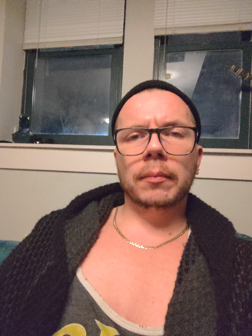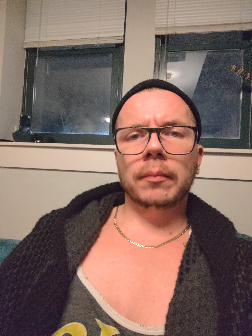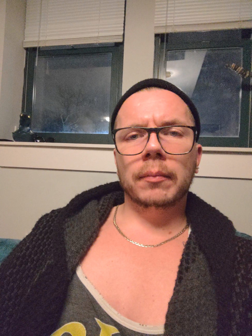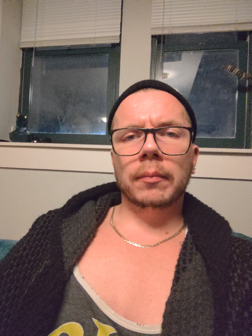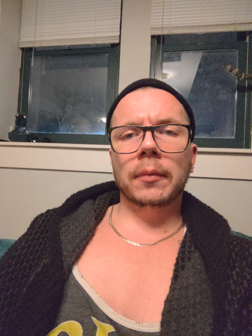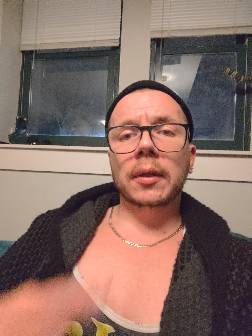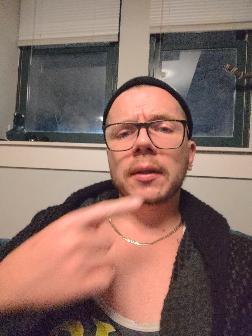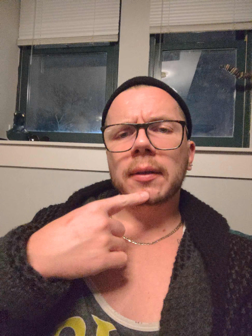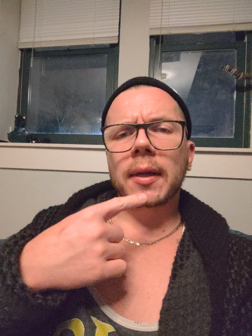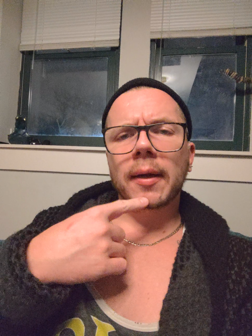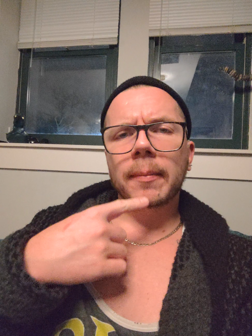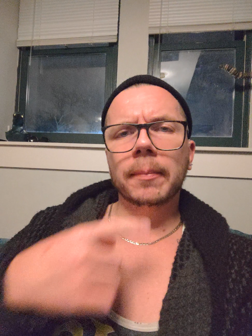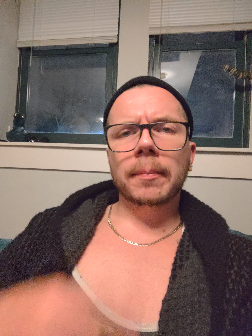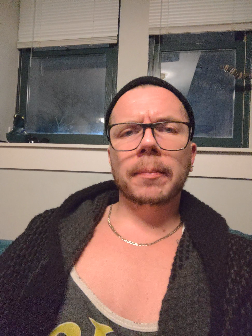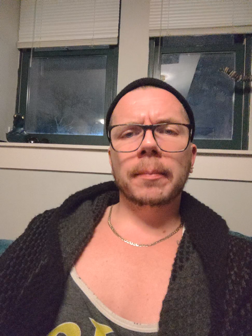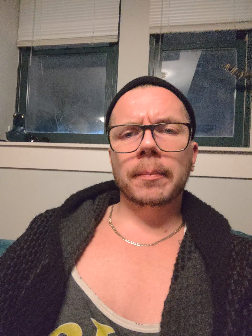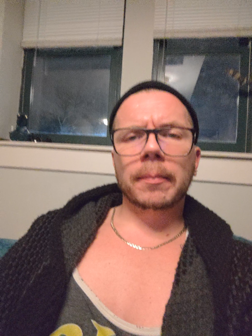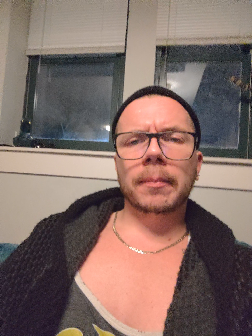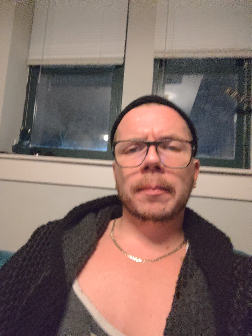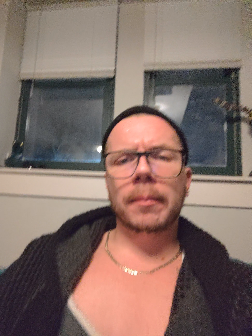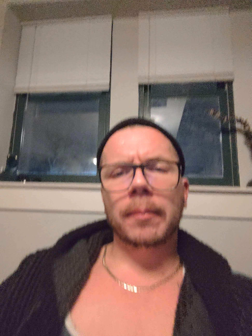say